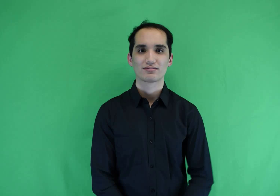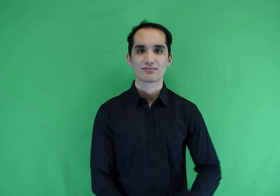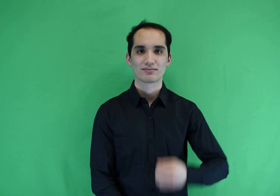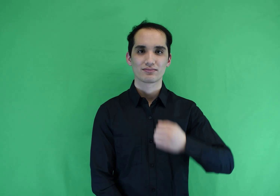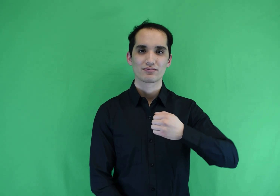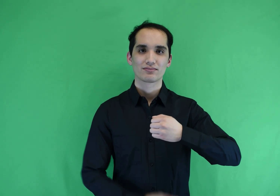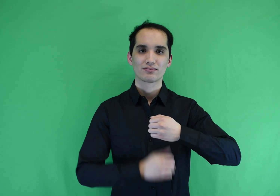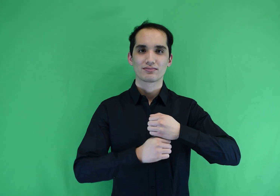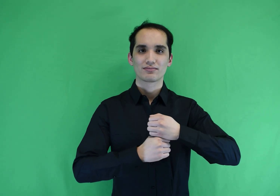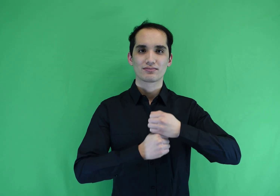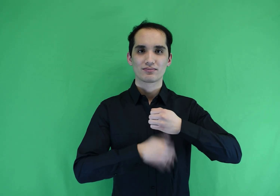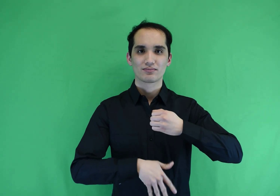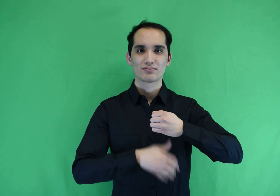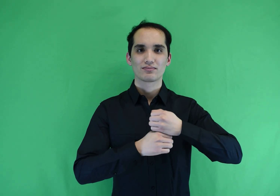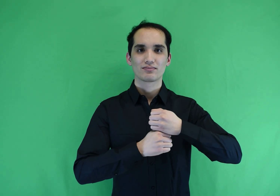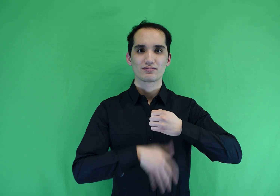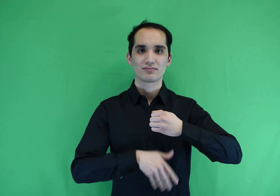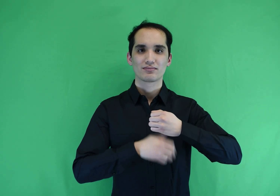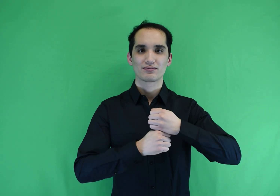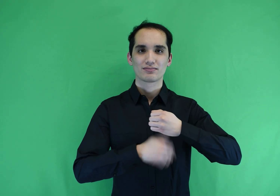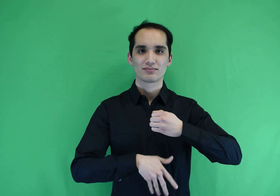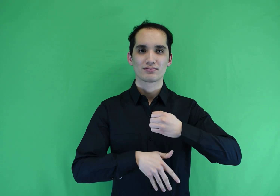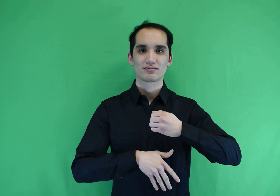diarrea